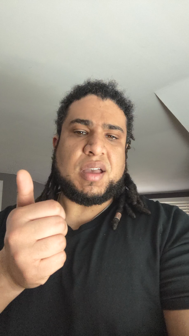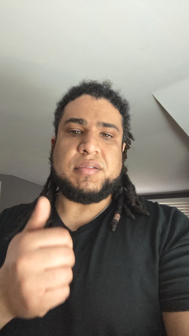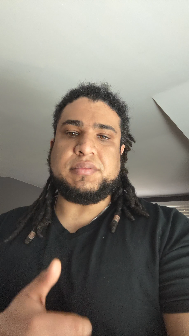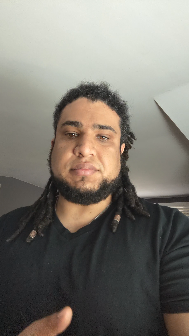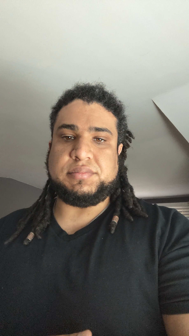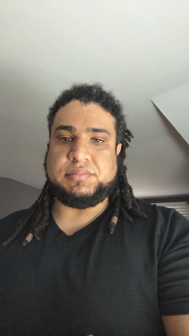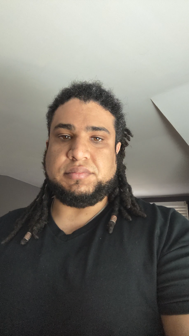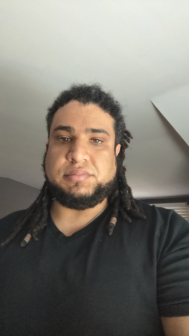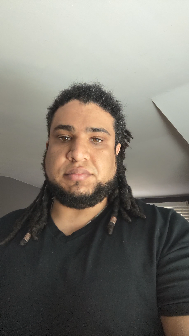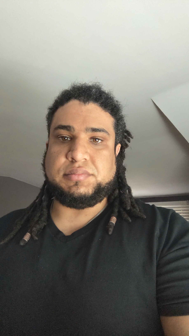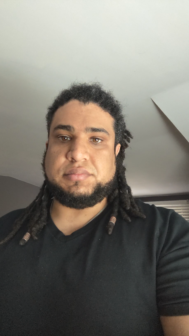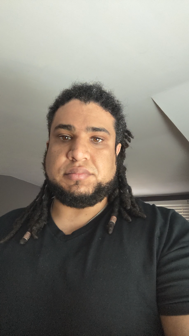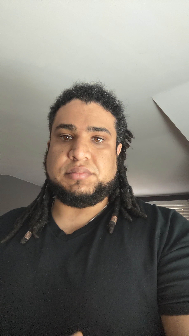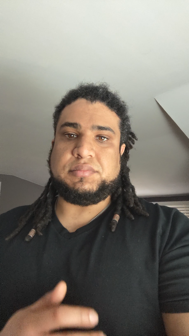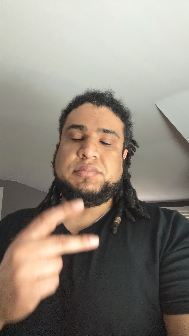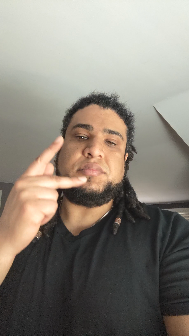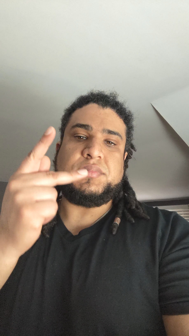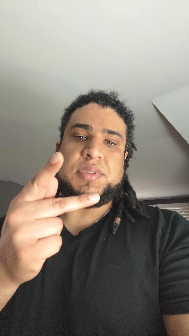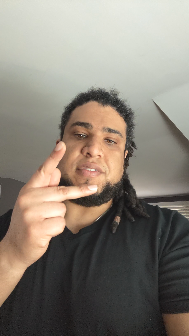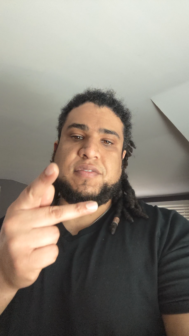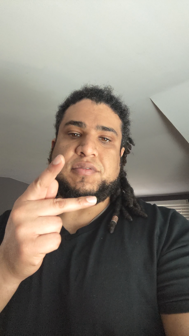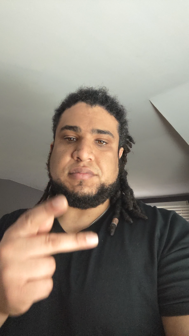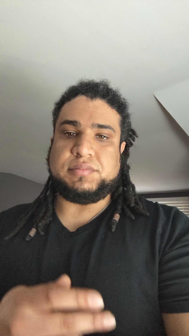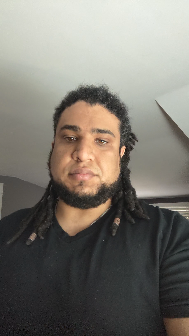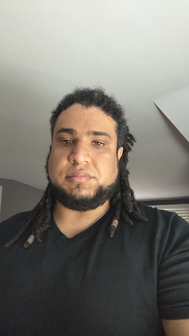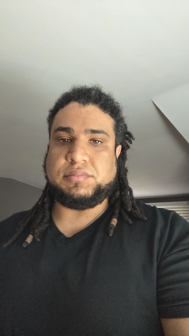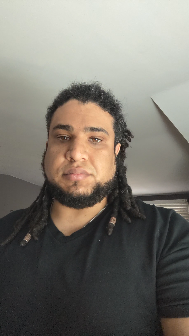careful